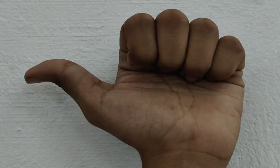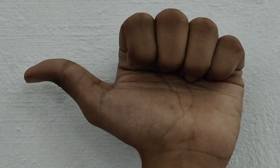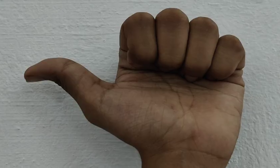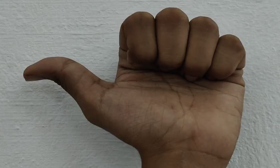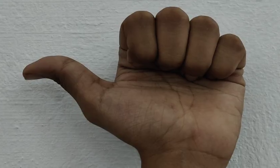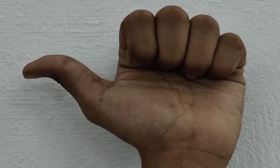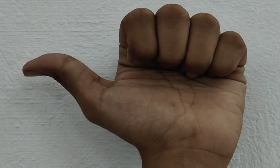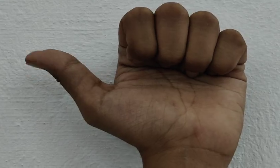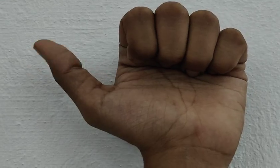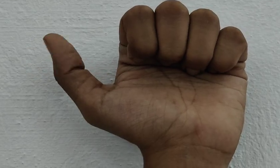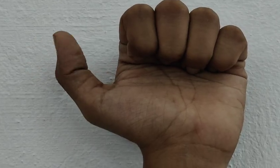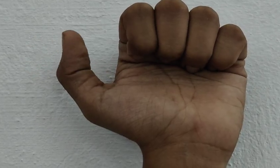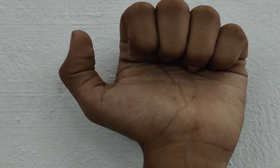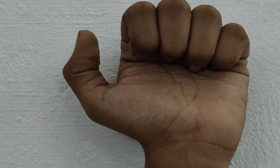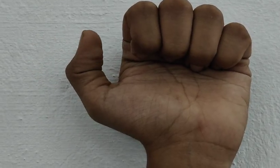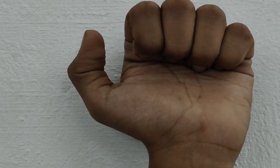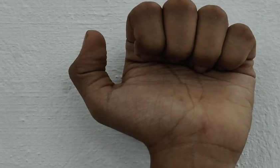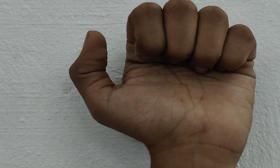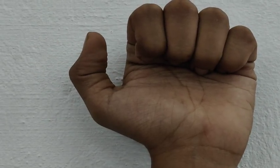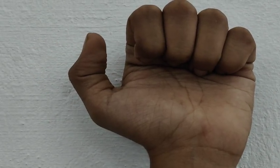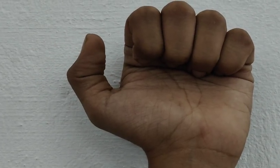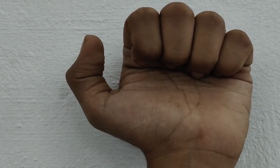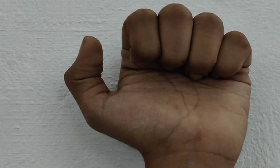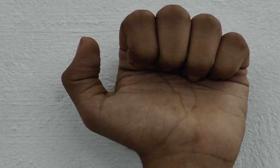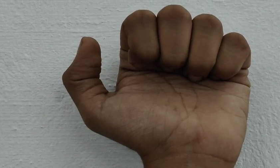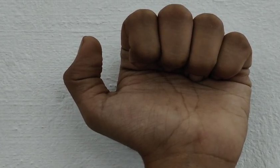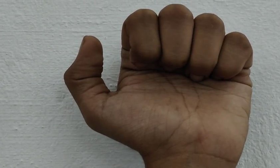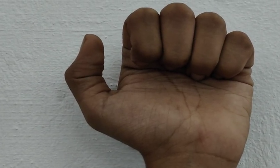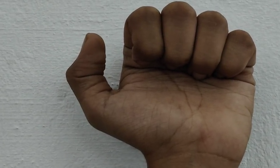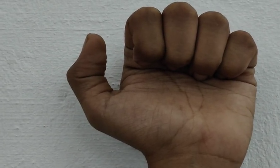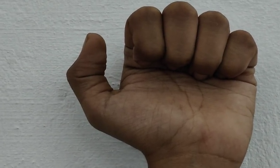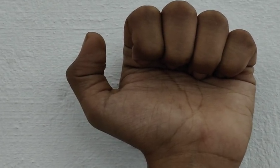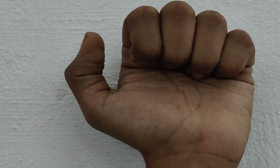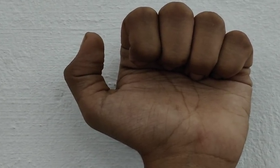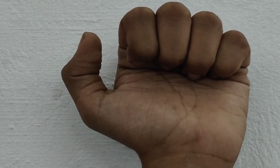ഏ